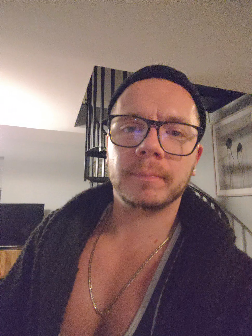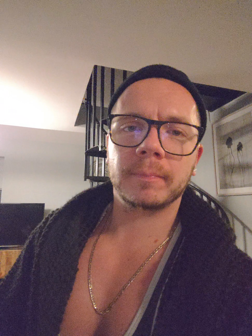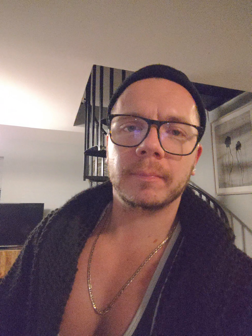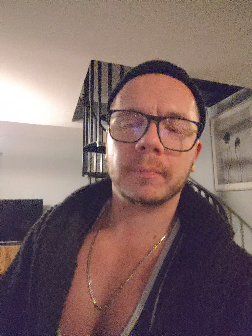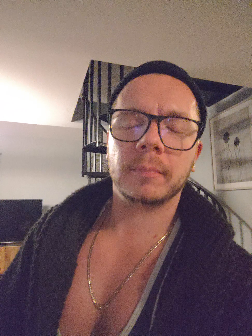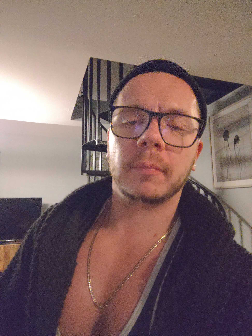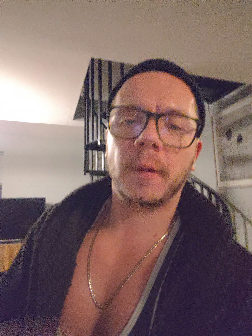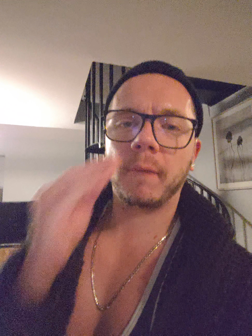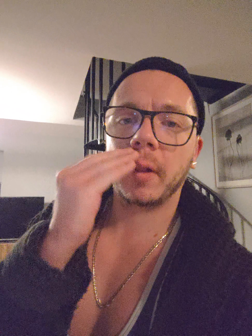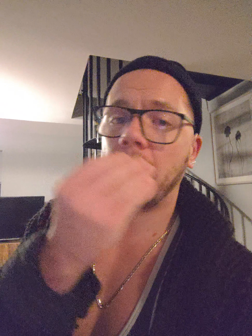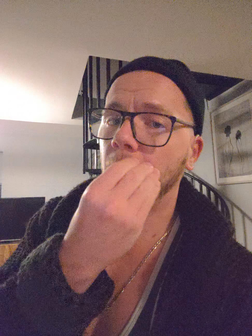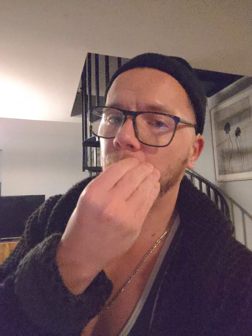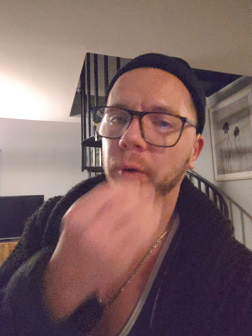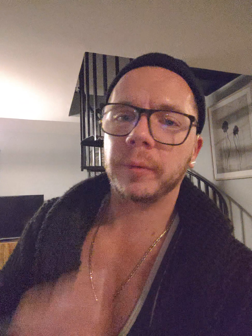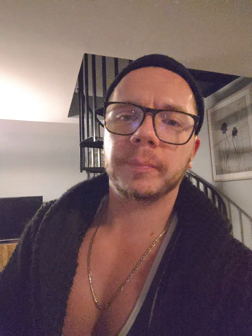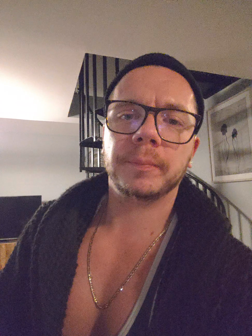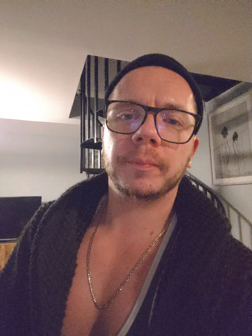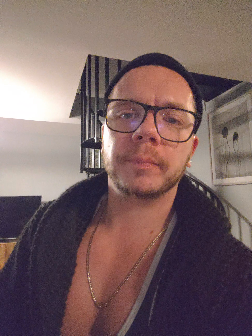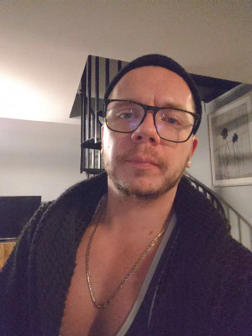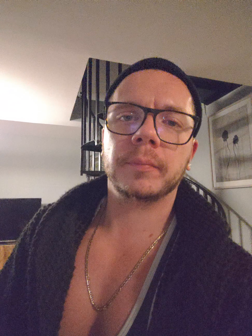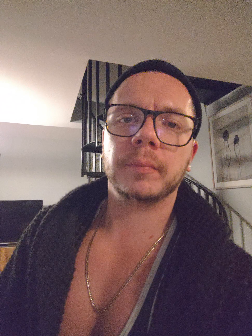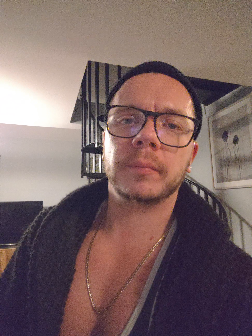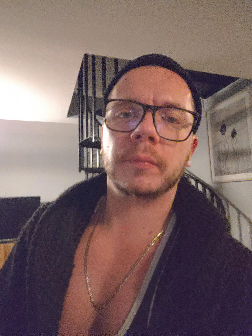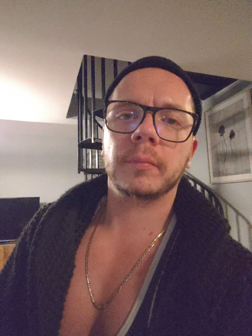flower